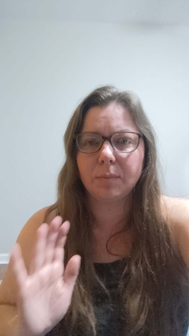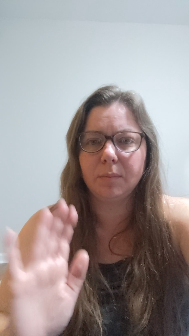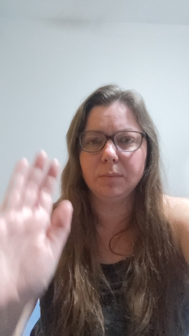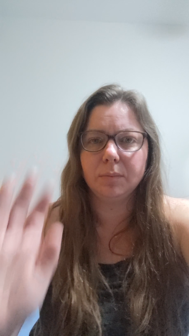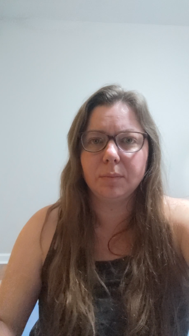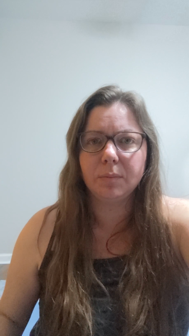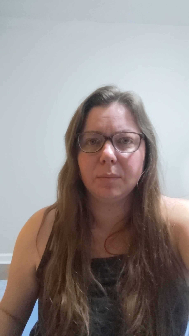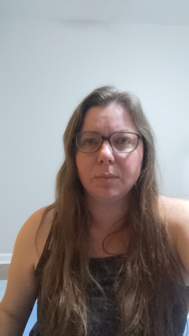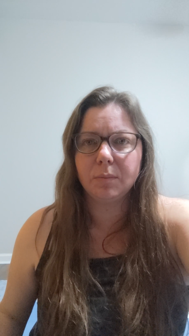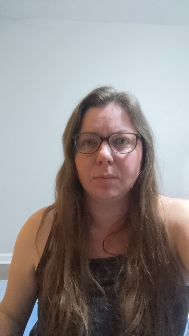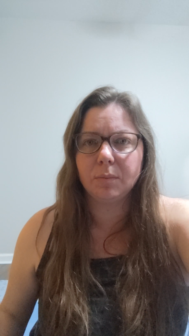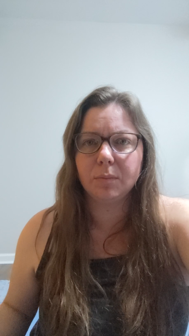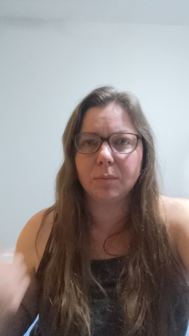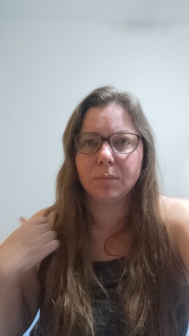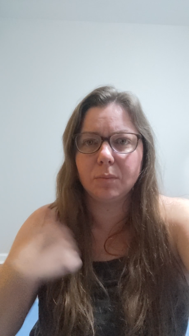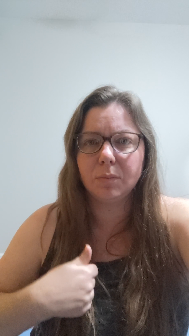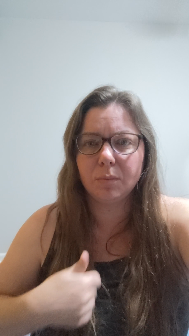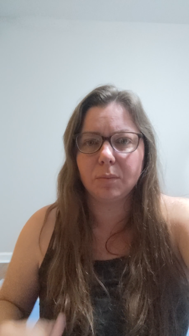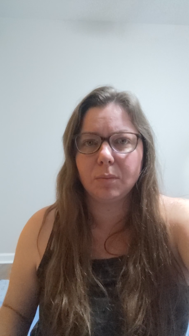coats